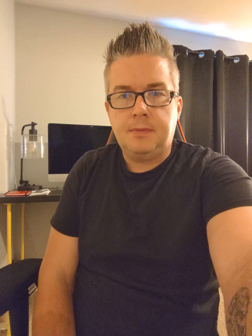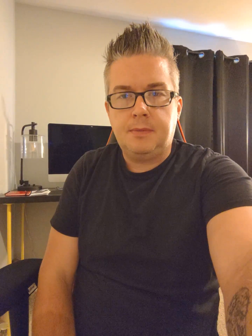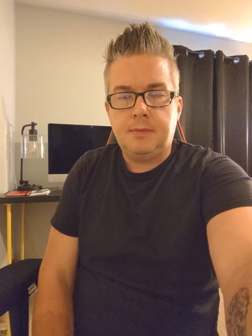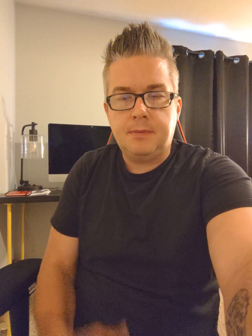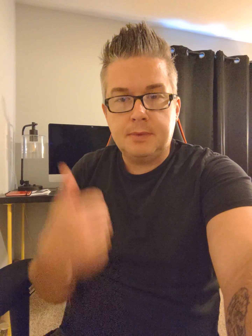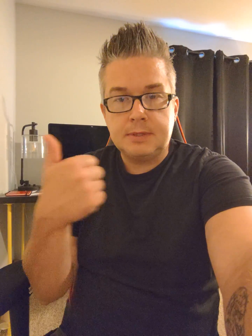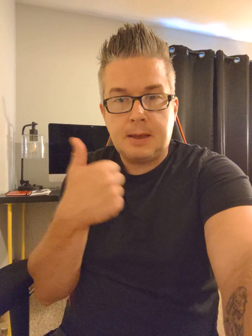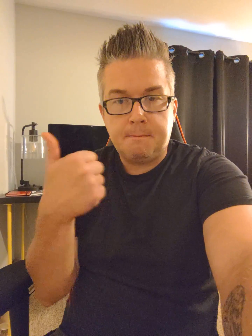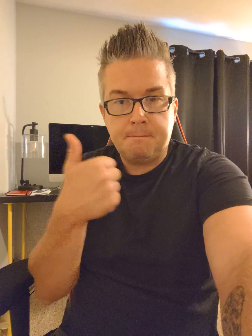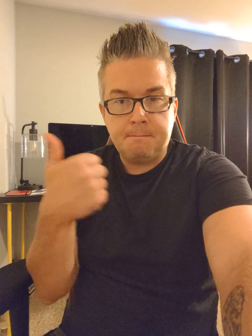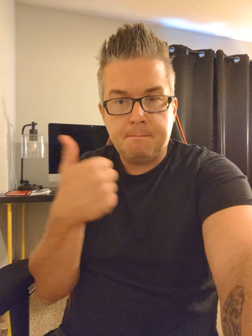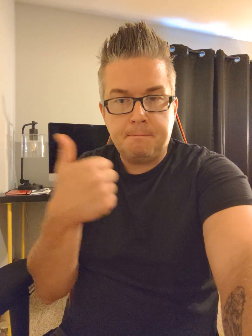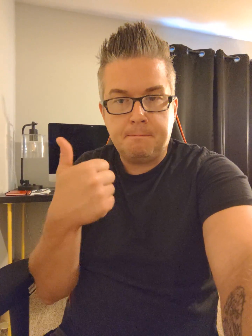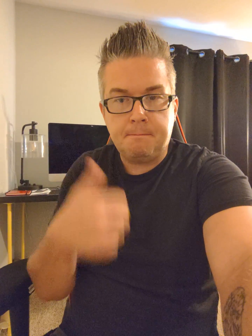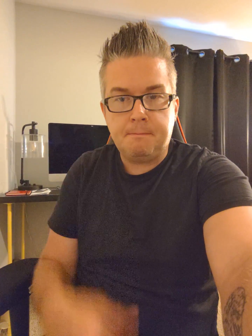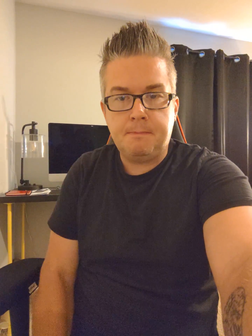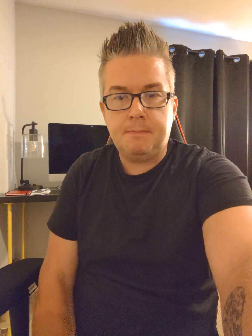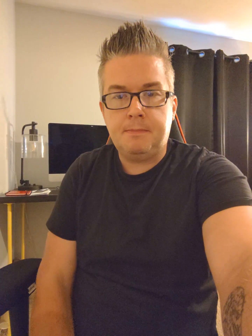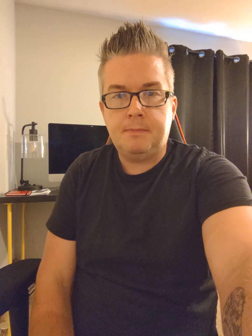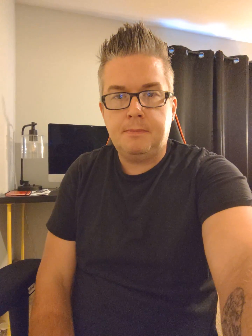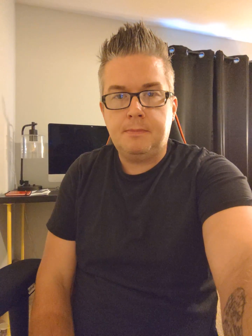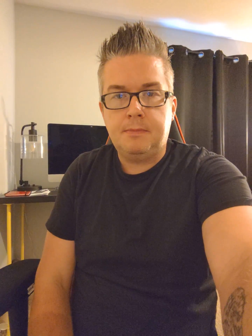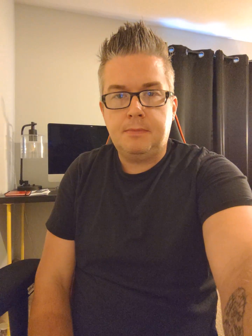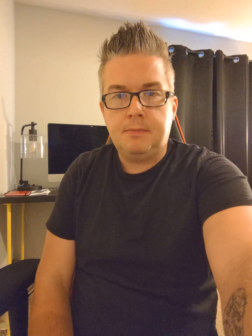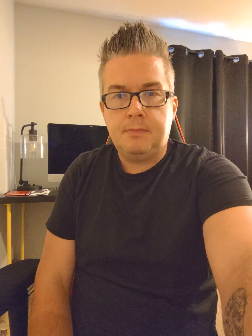game